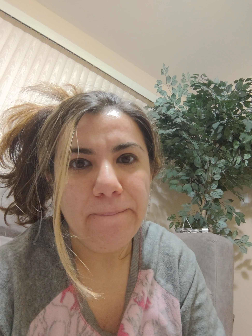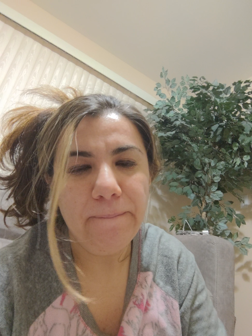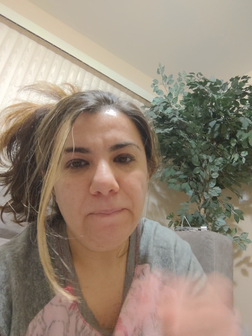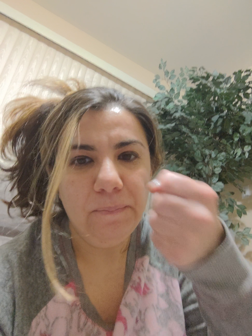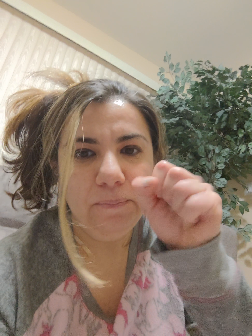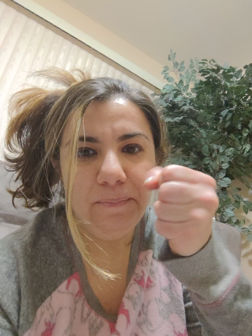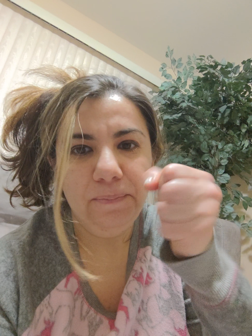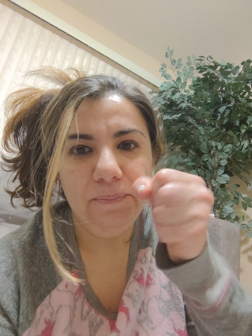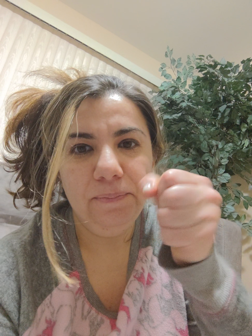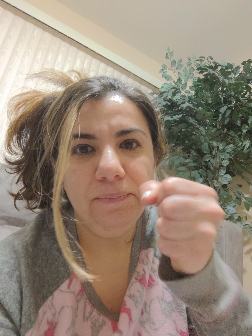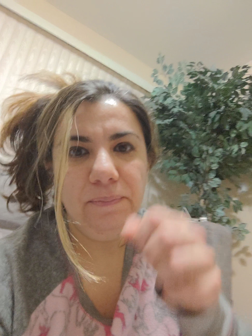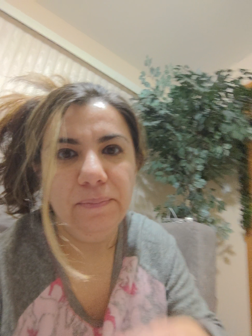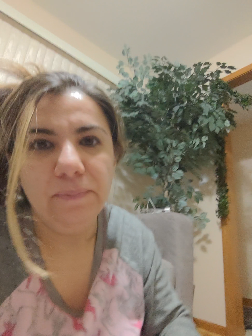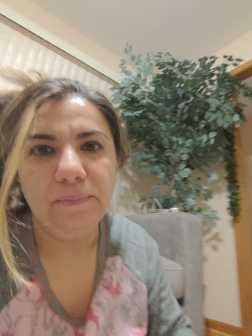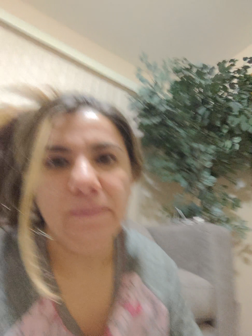make